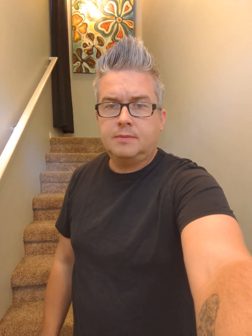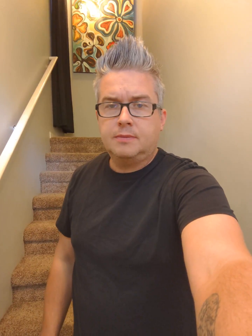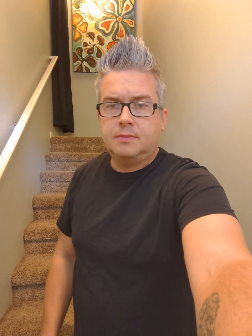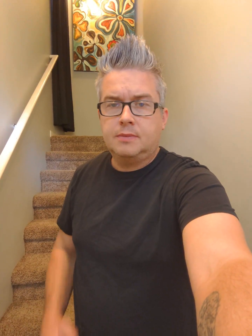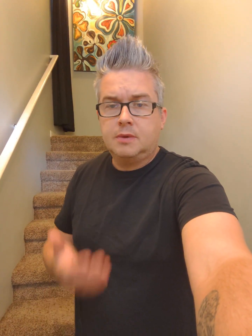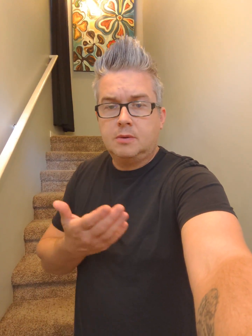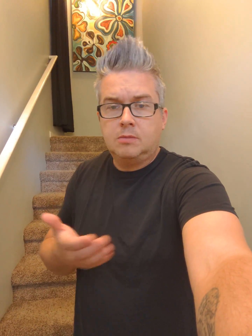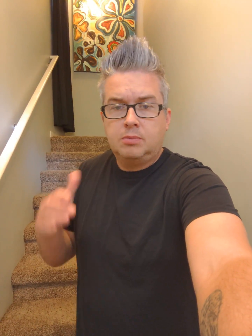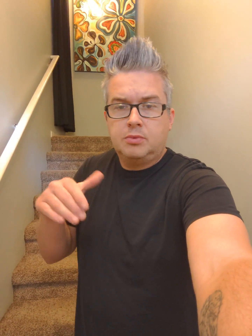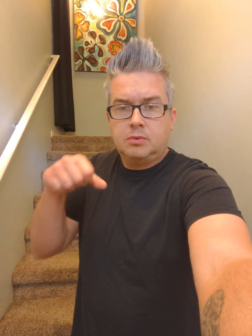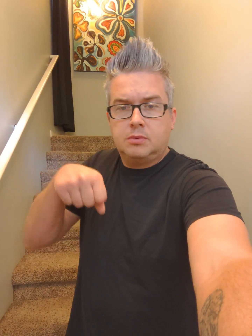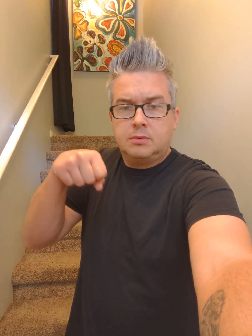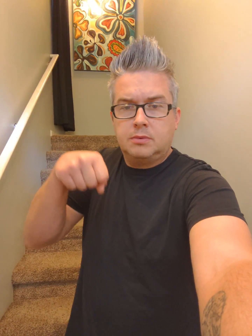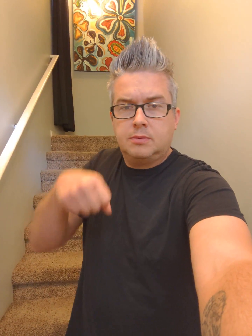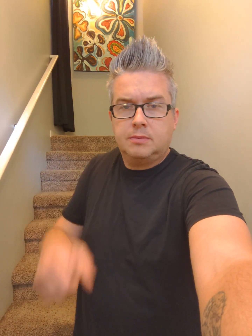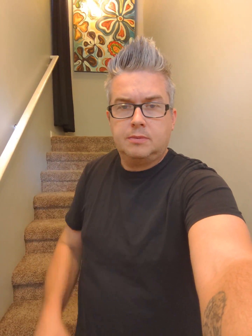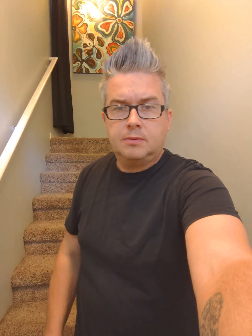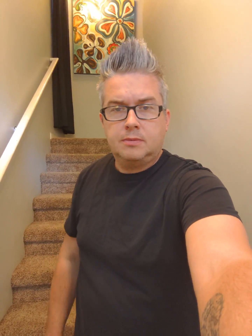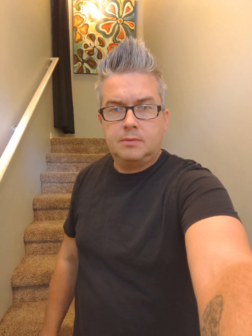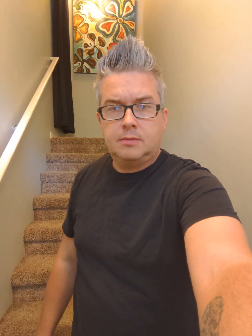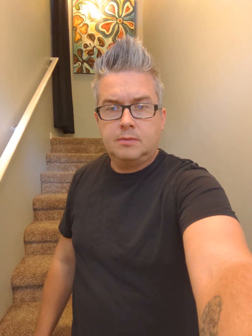basket